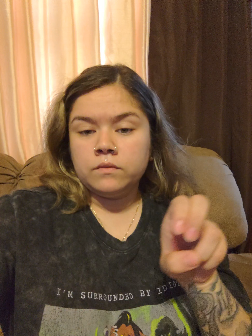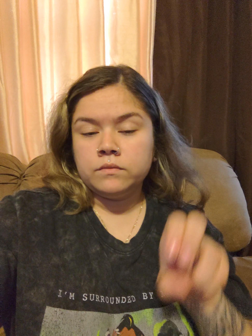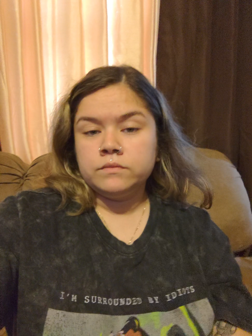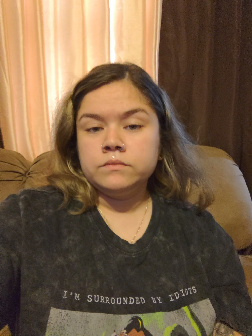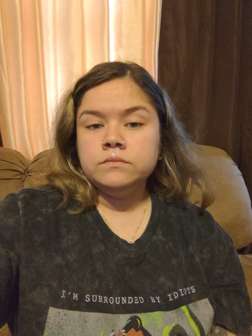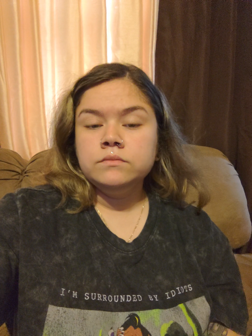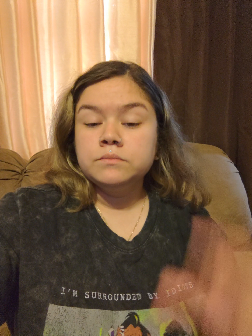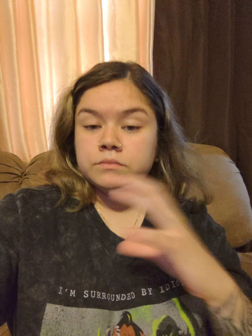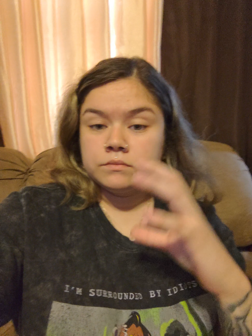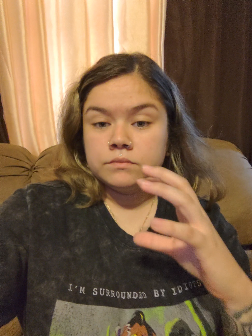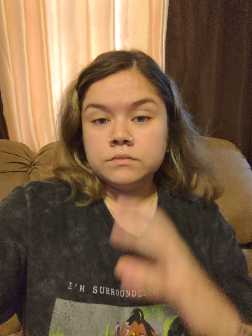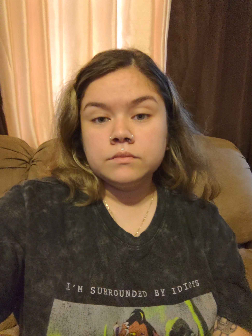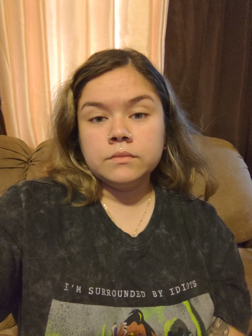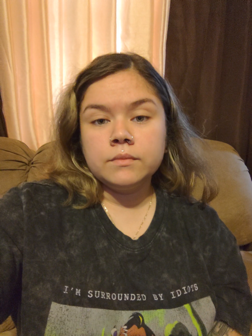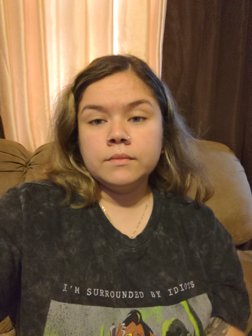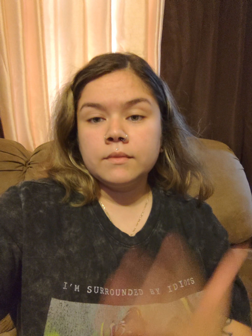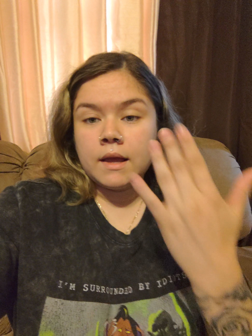ball